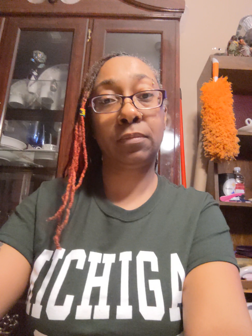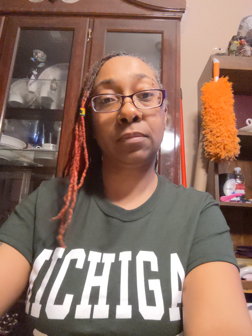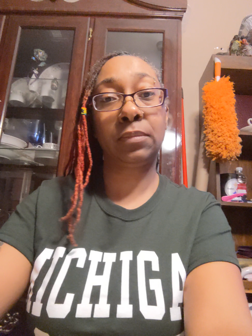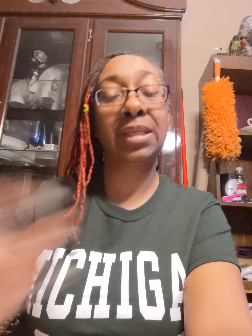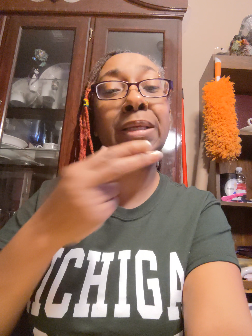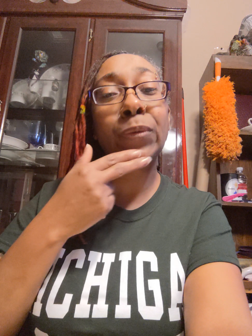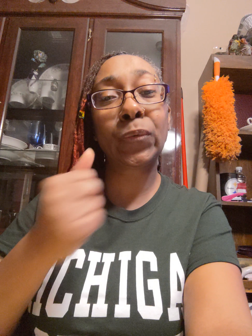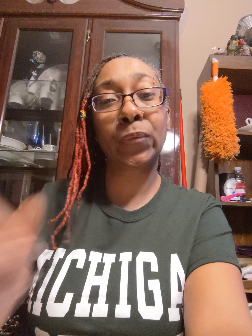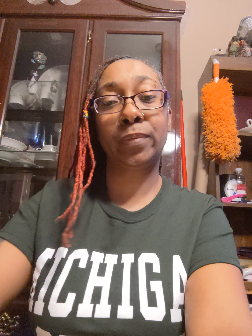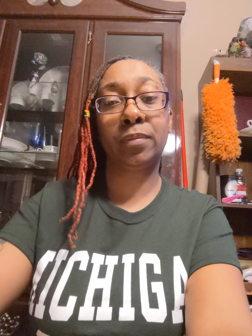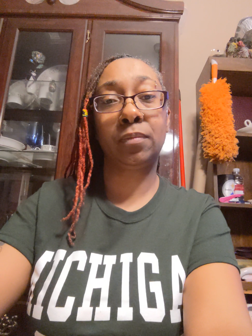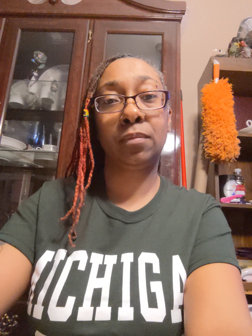cute